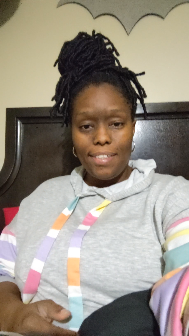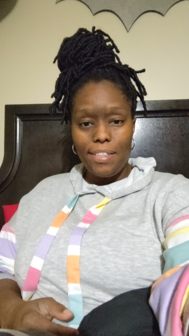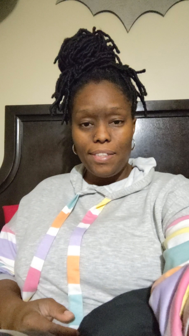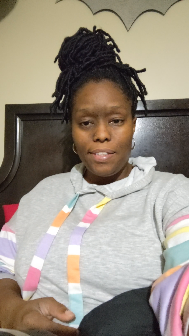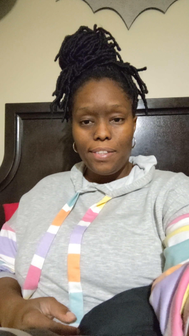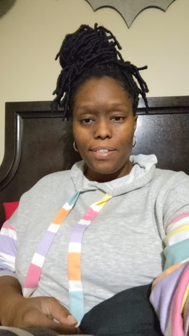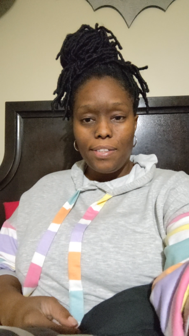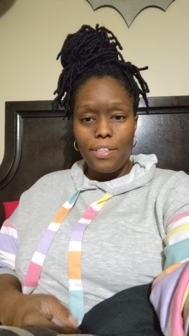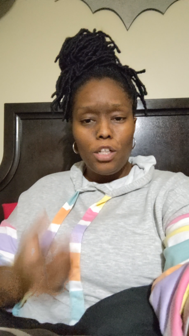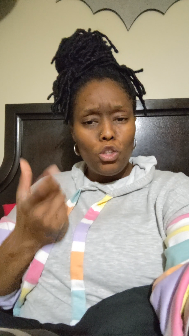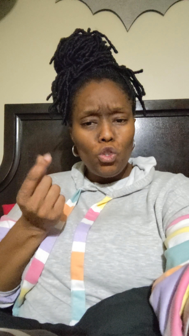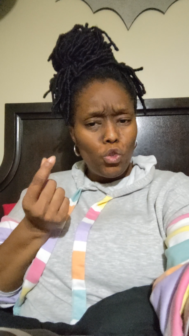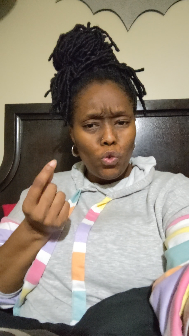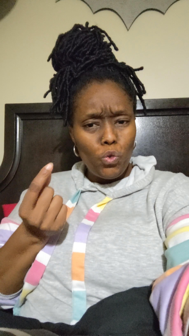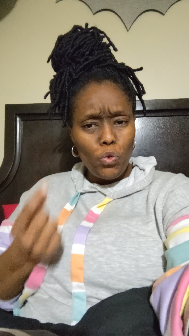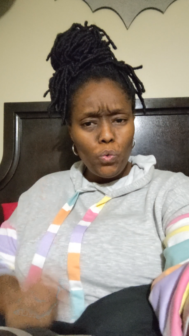do